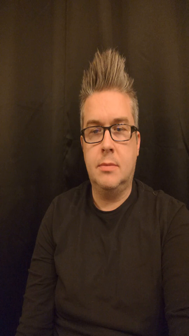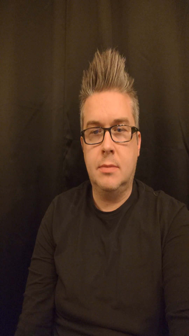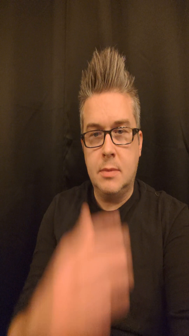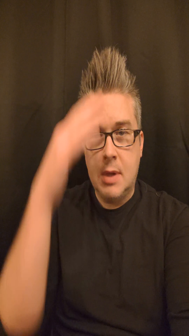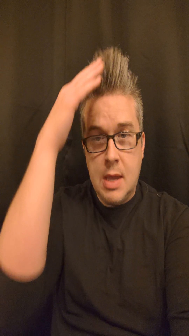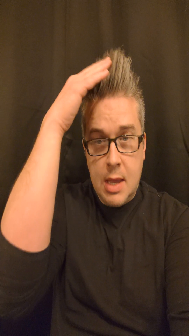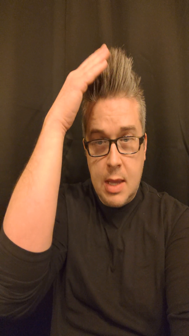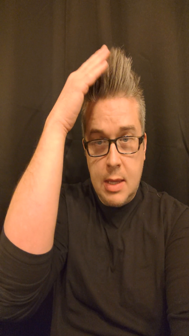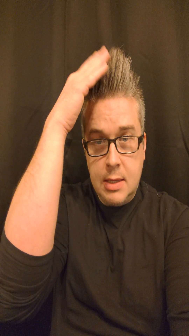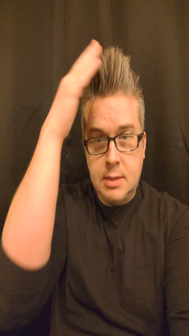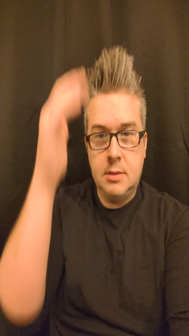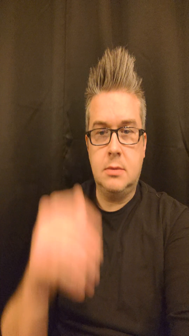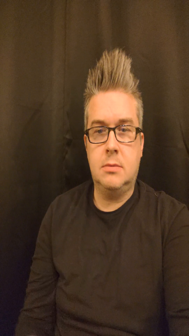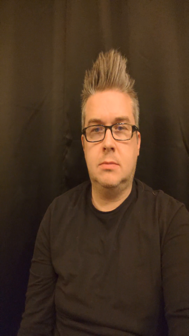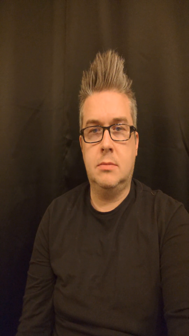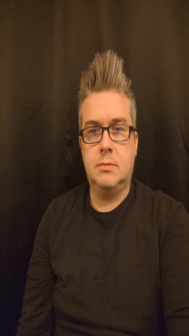hat